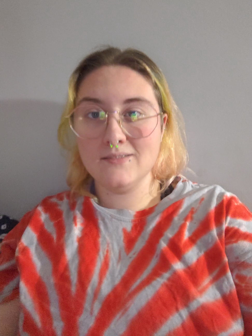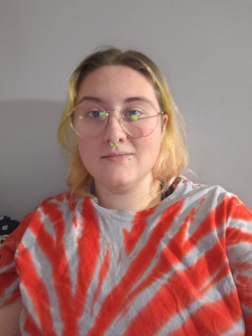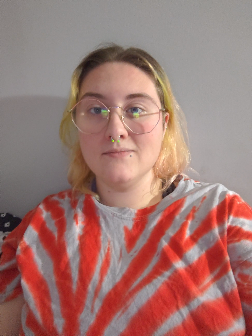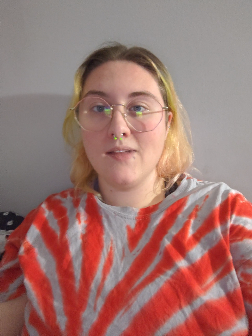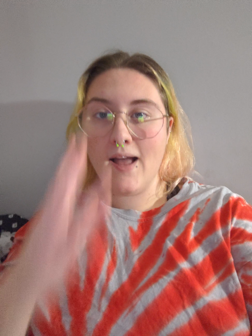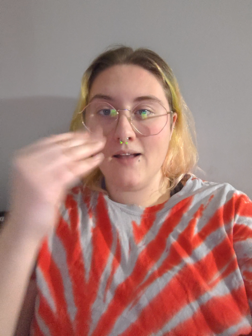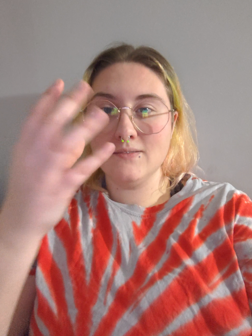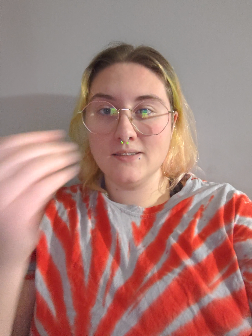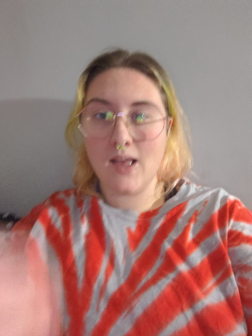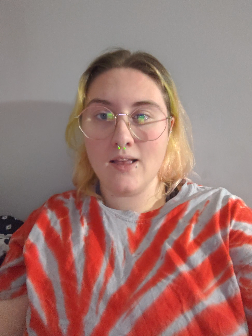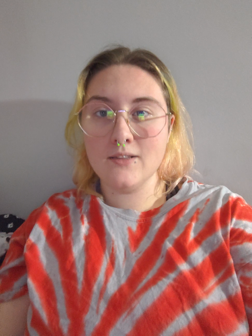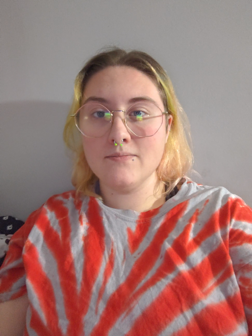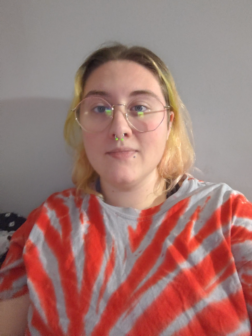outside